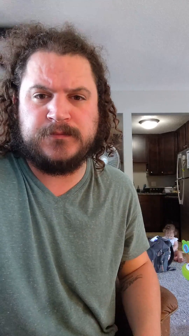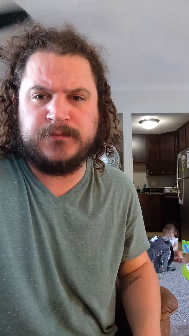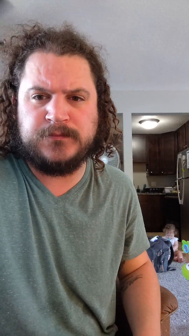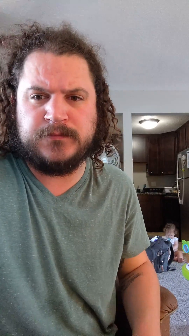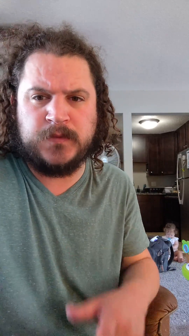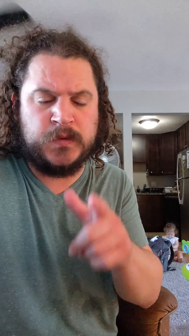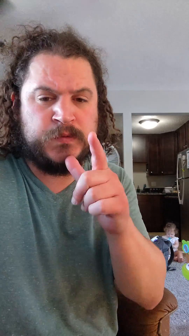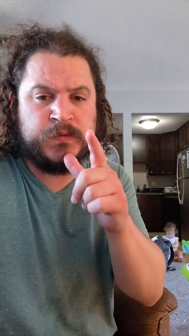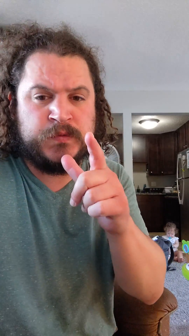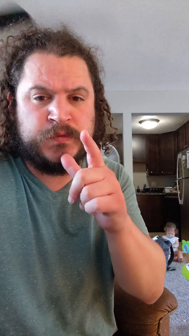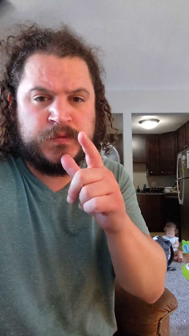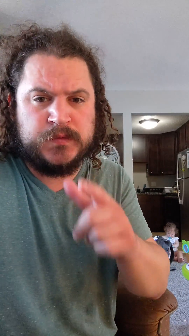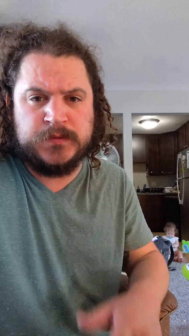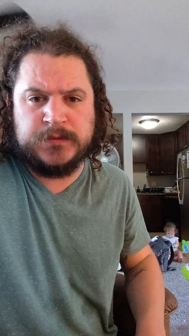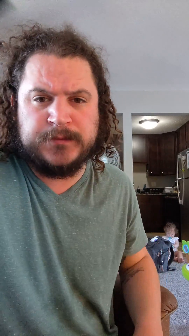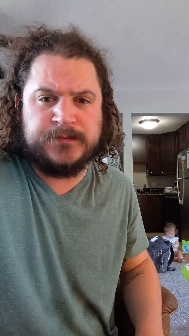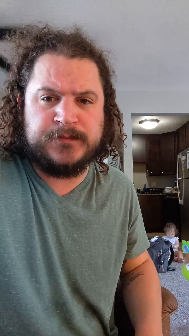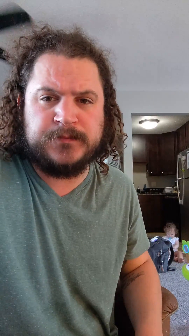lunch